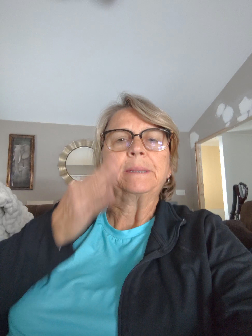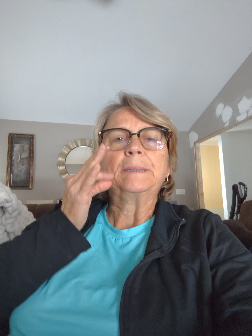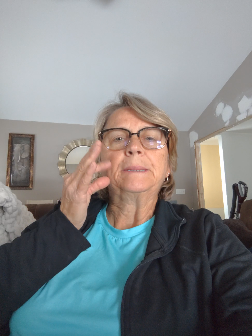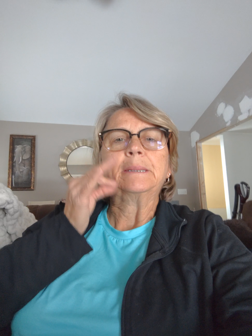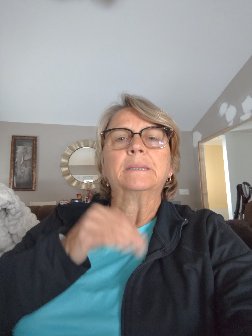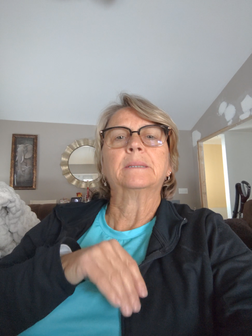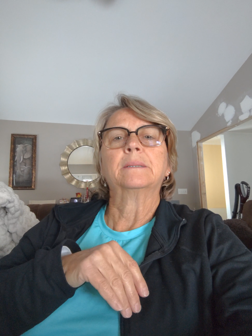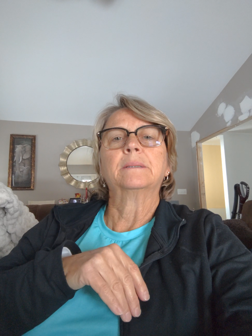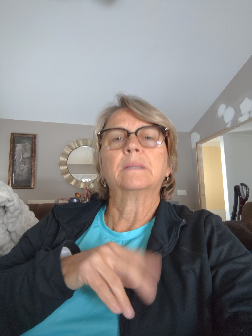kitty